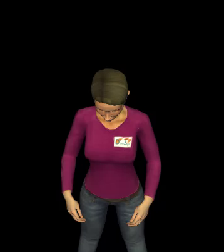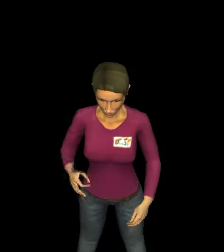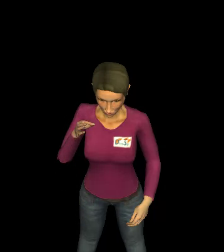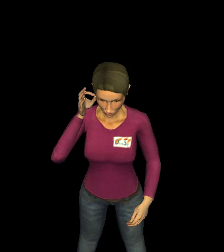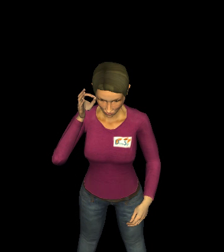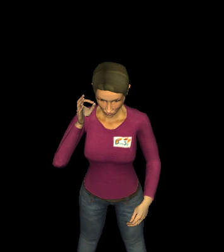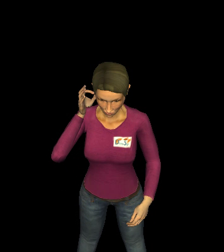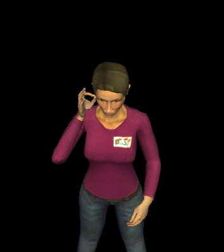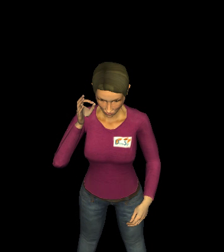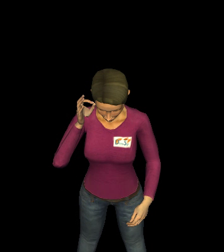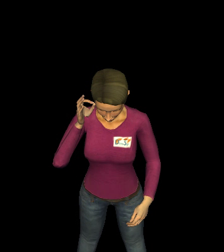أذن